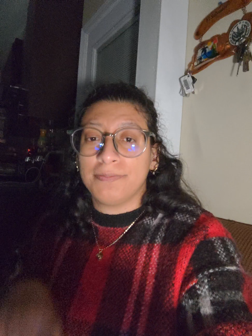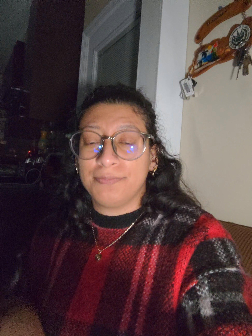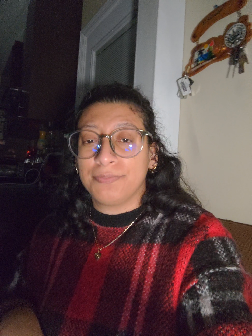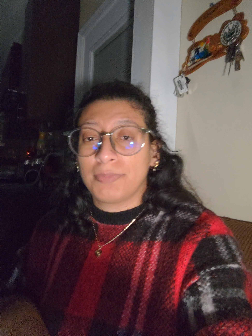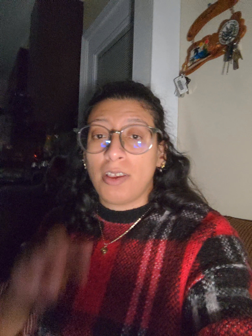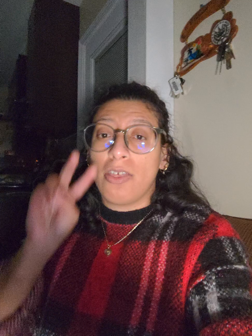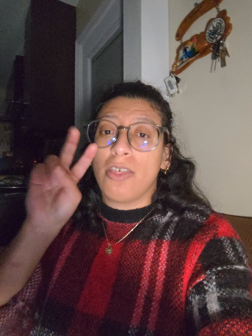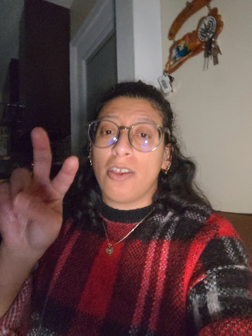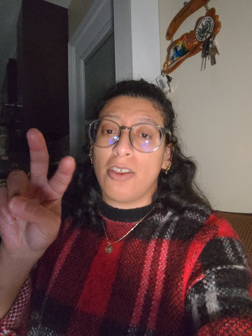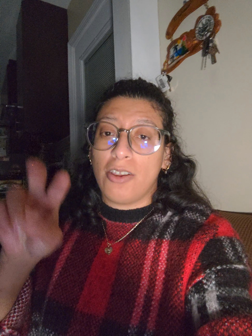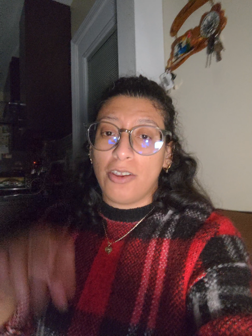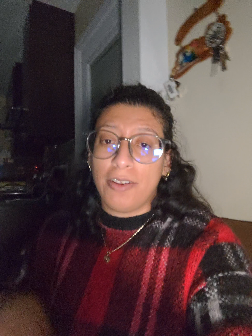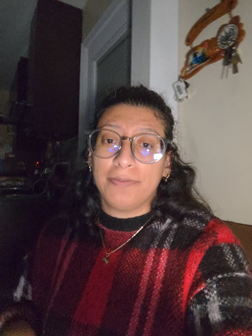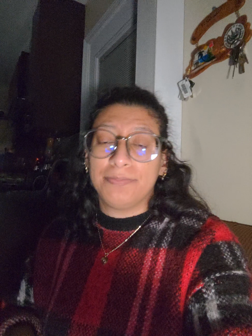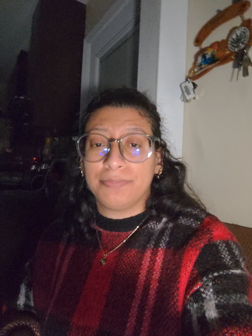look